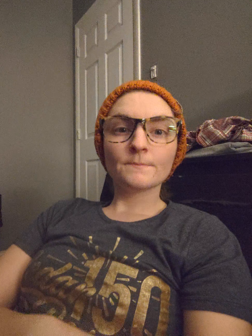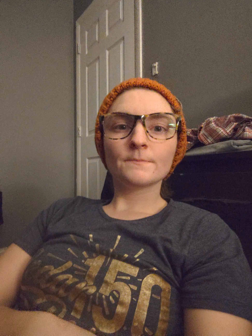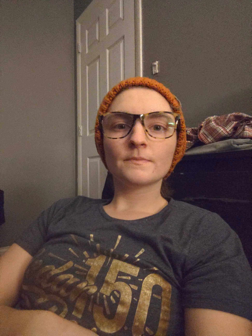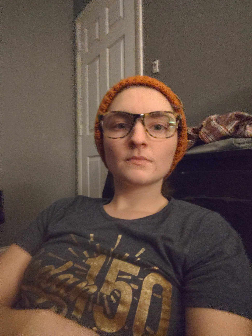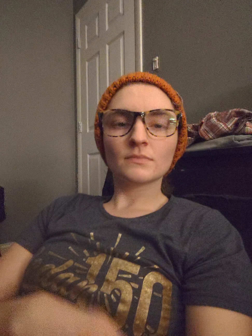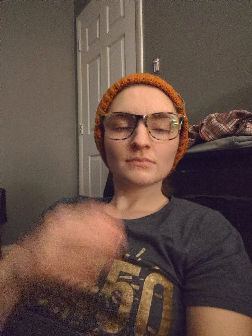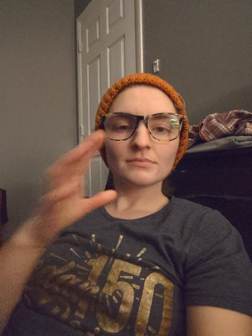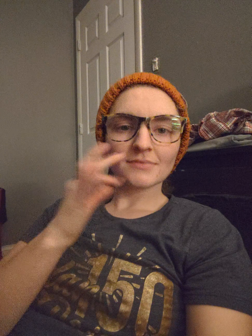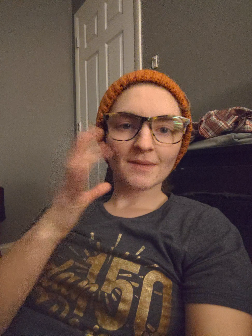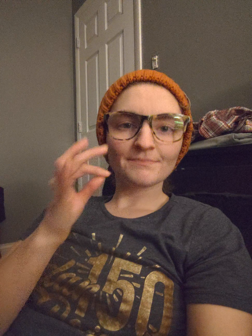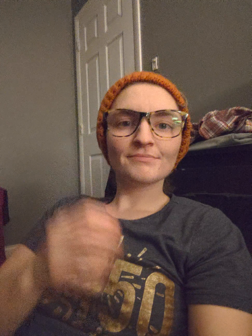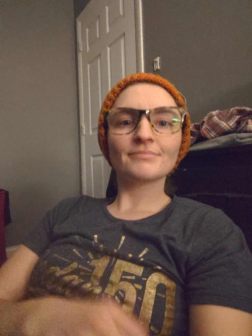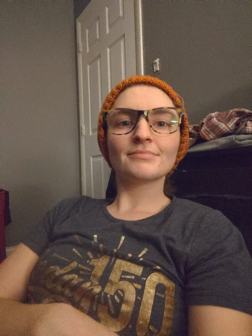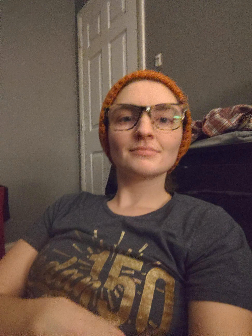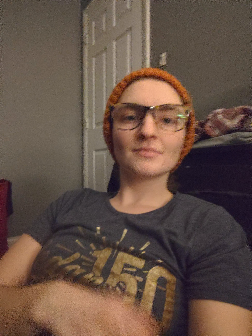cat